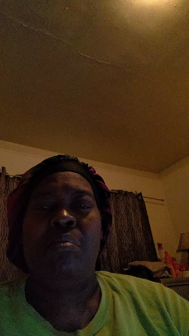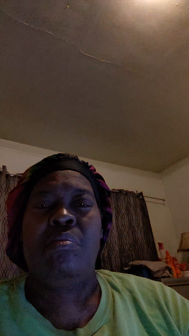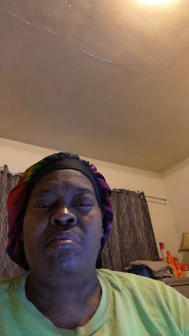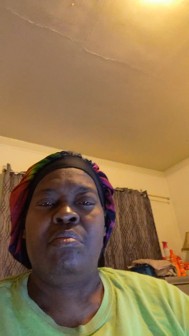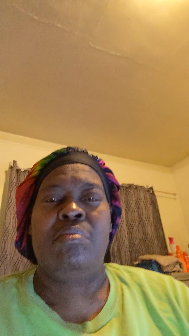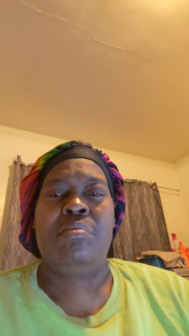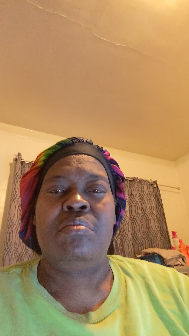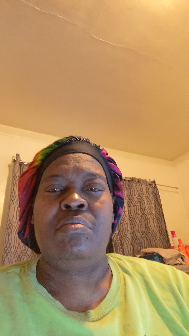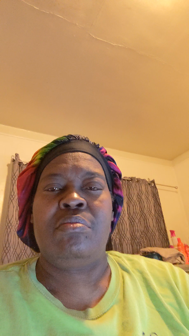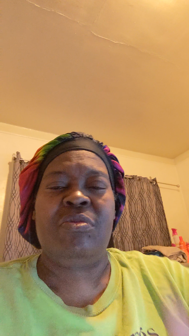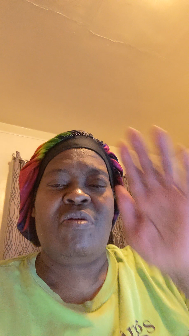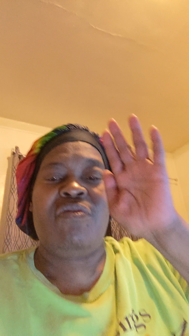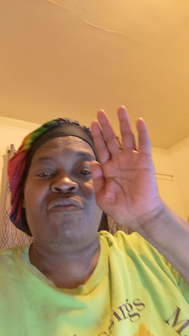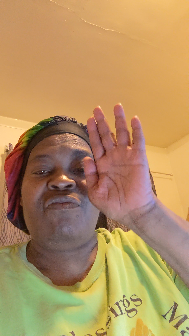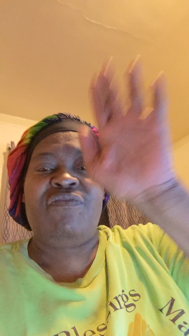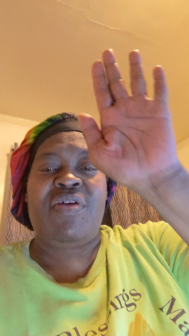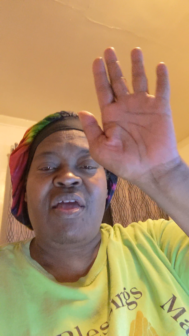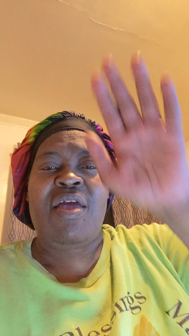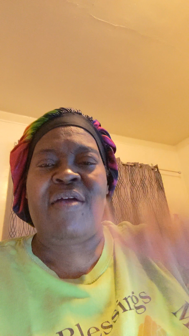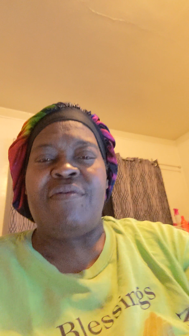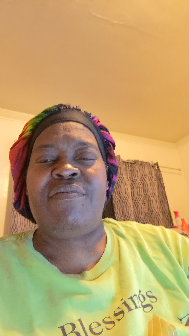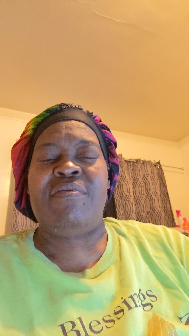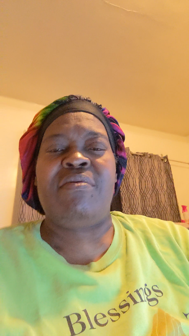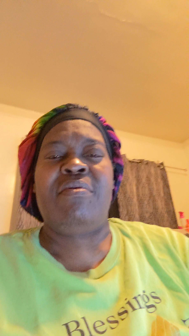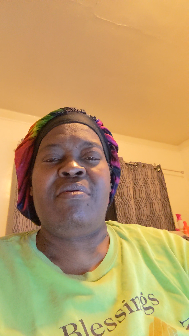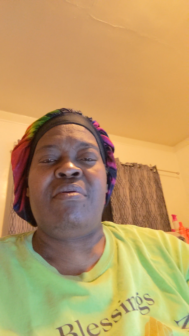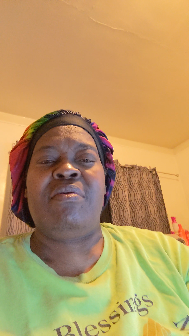give me five